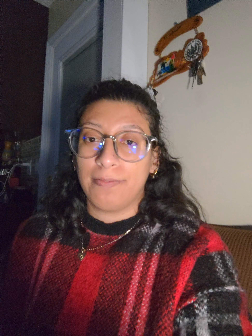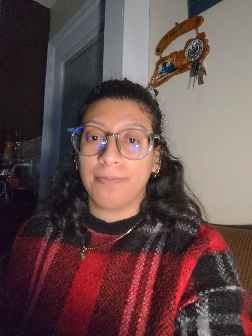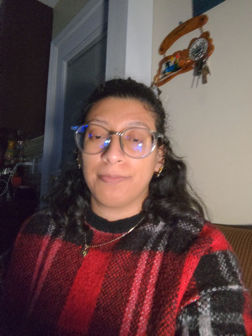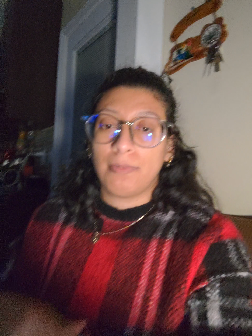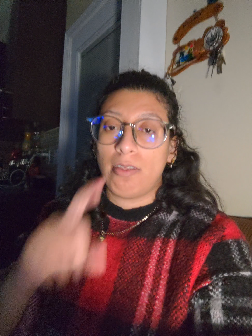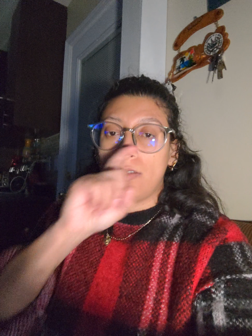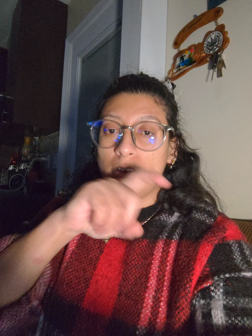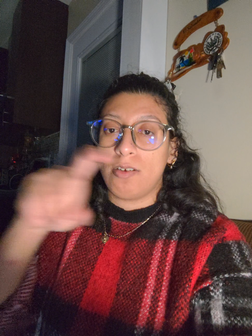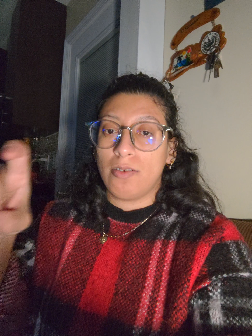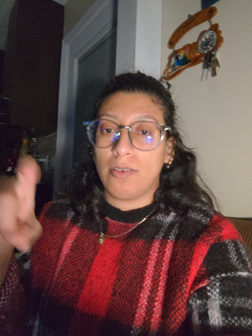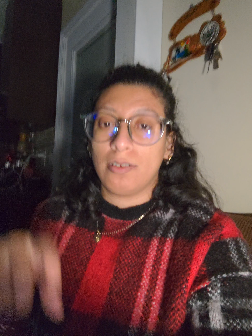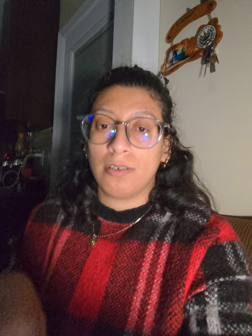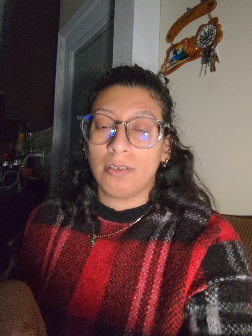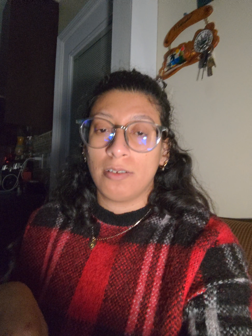closet